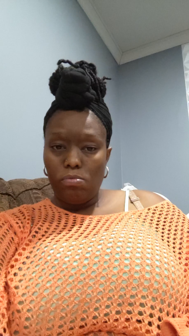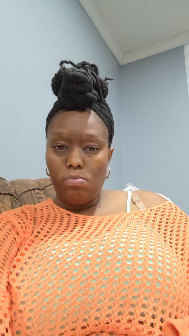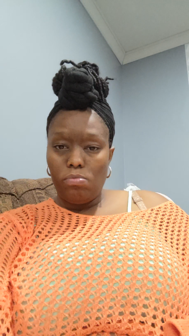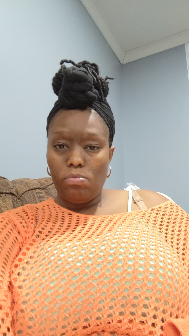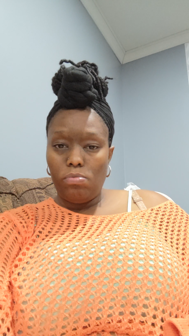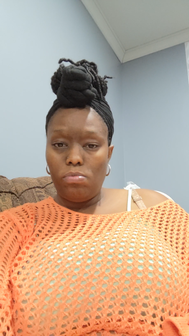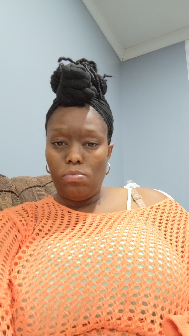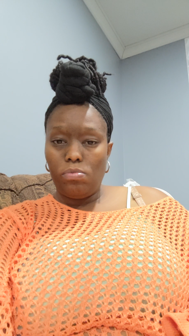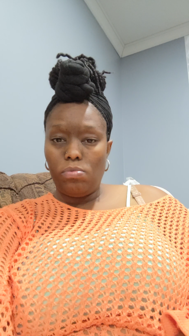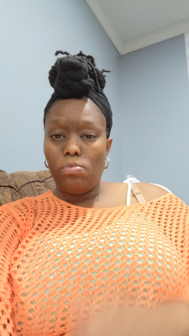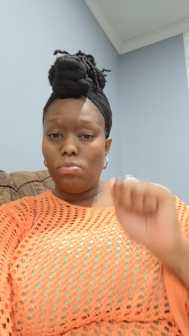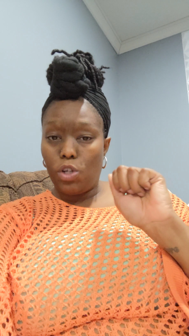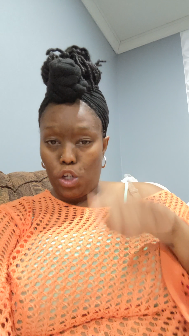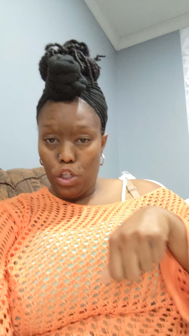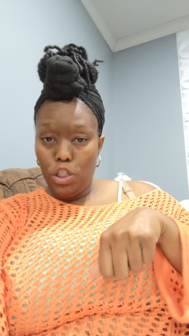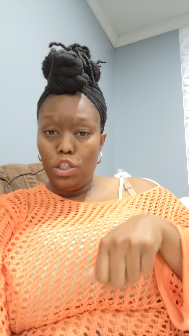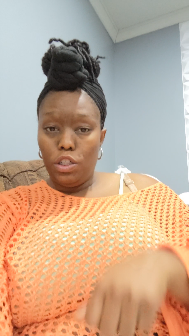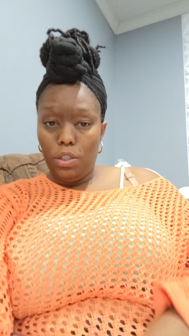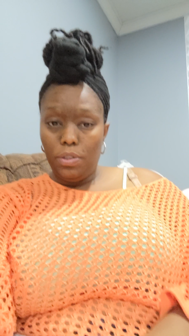could